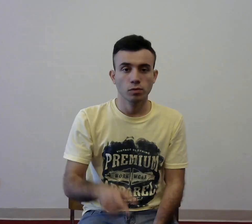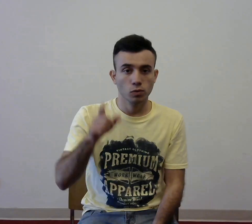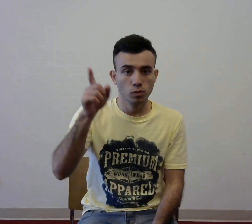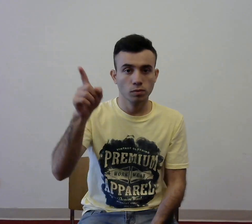O